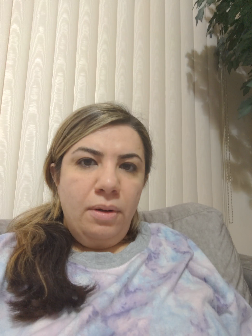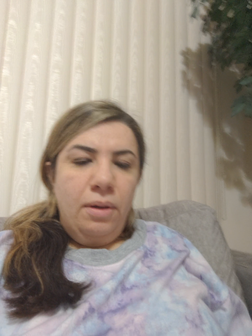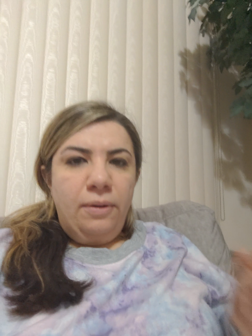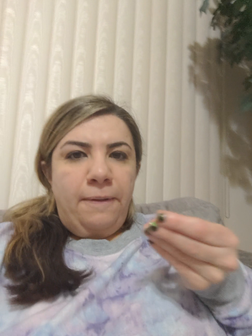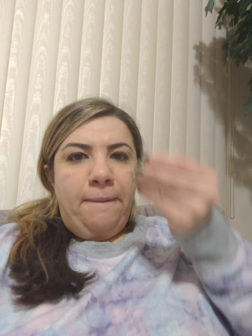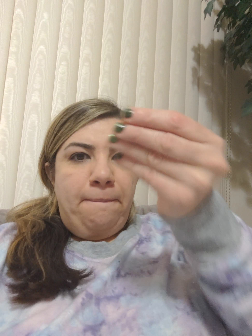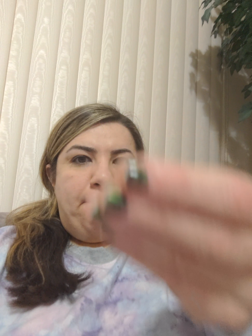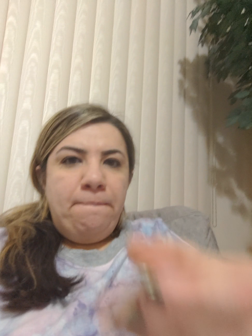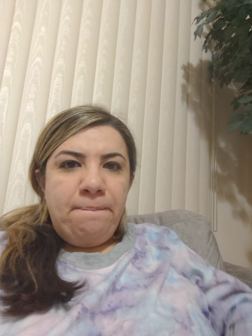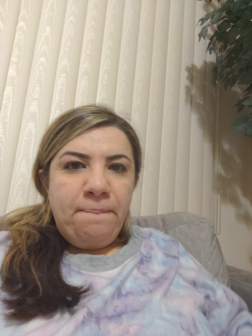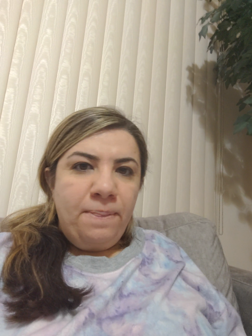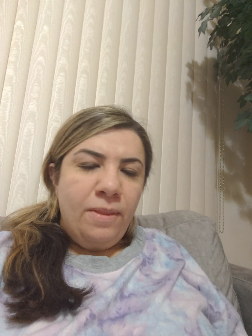give